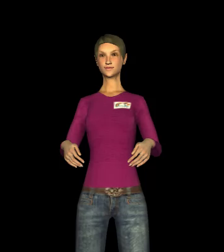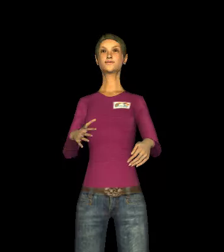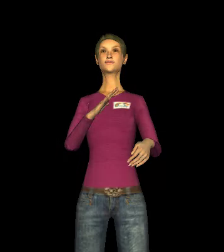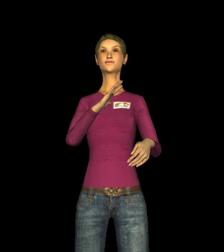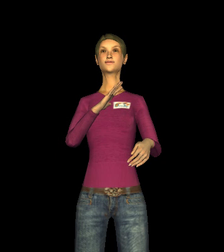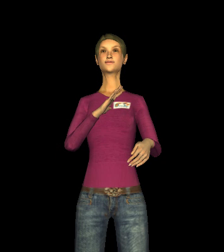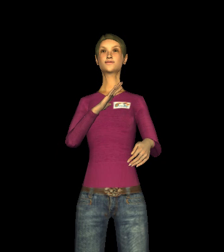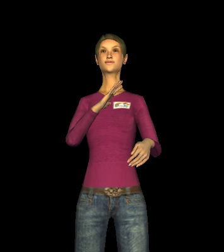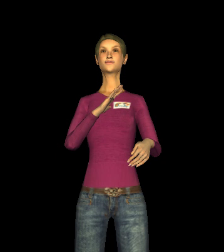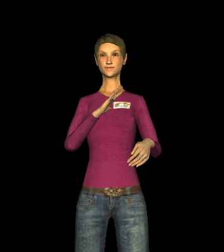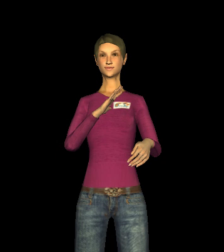يمتلك